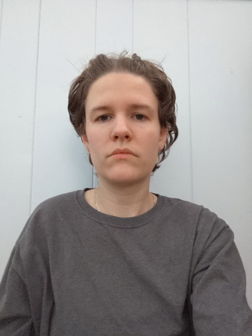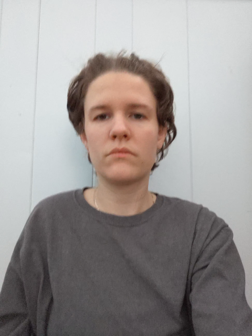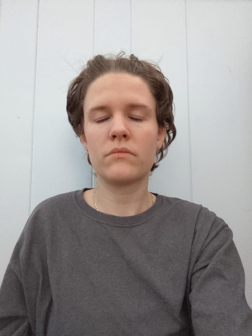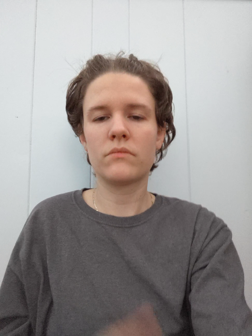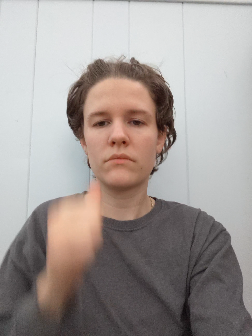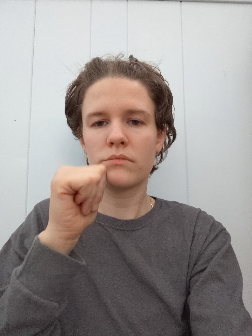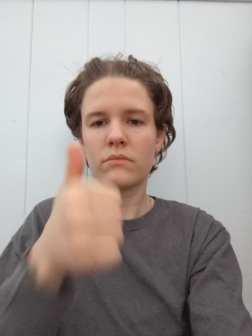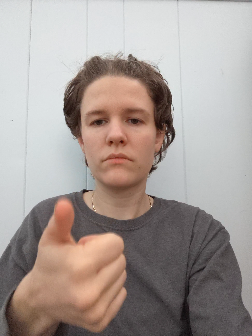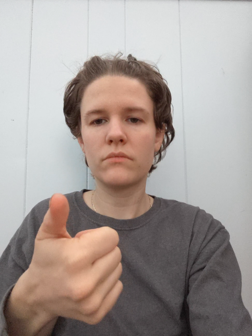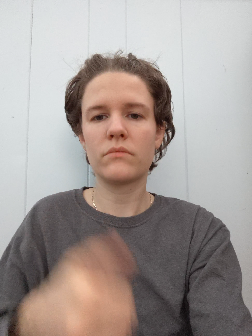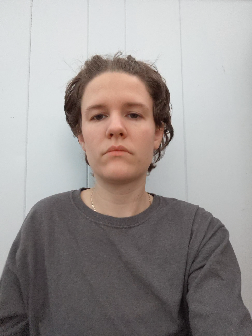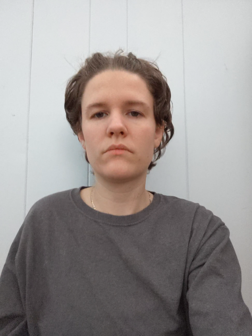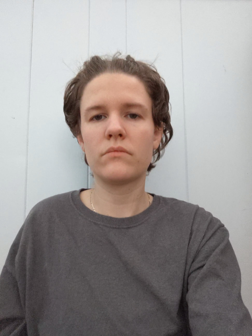tomorrow